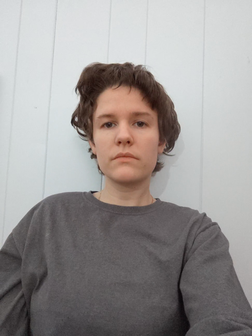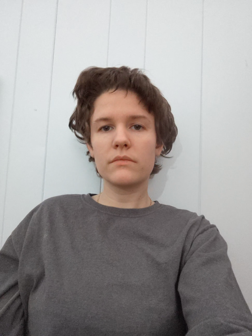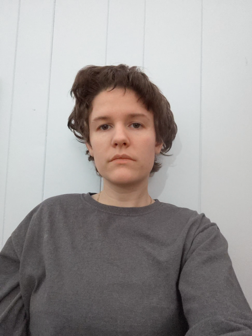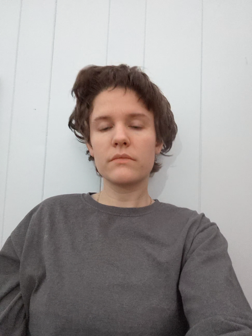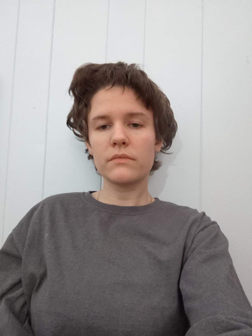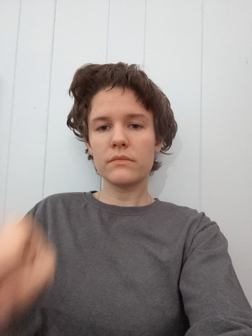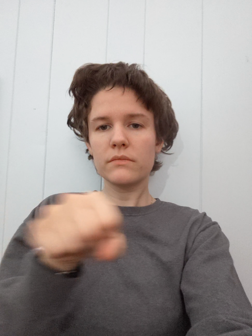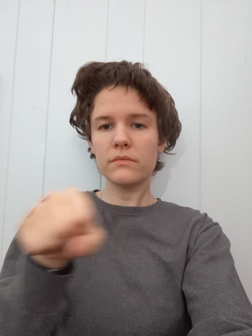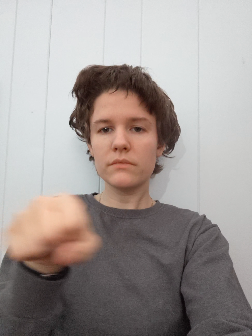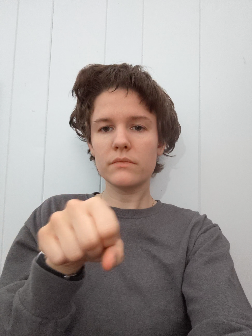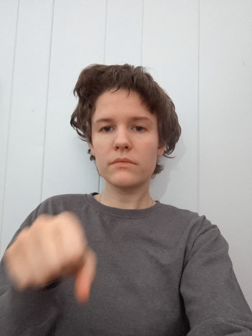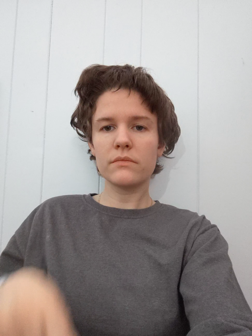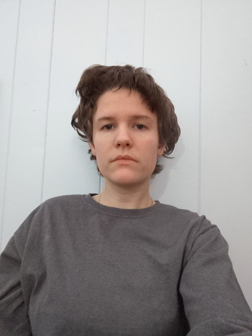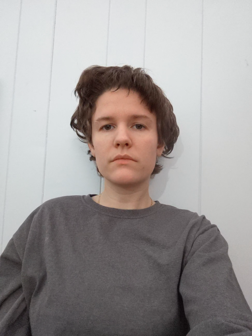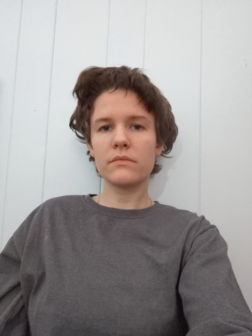shoe